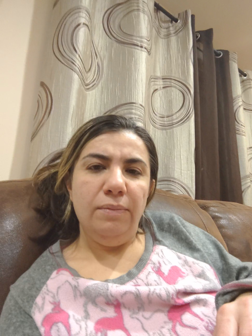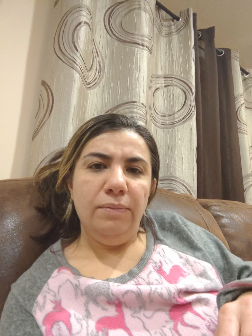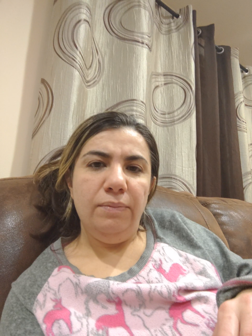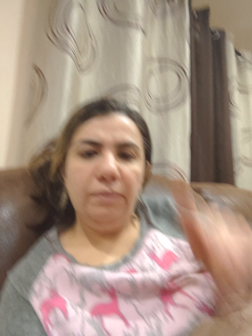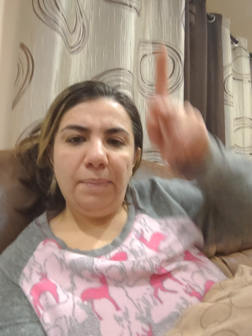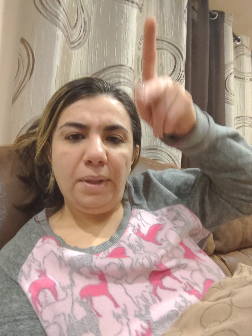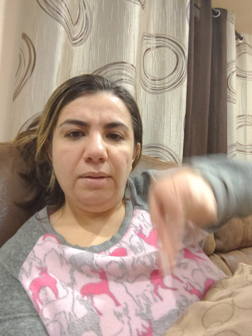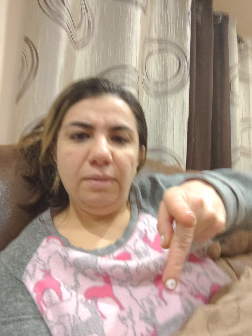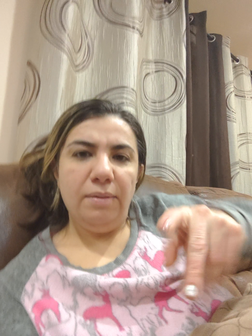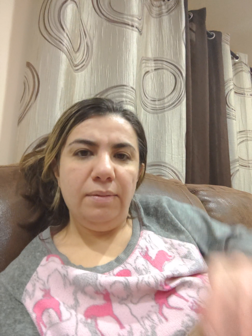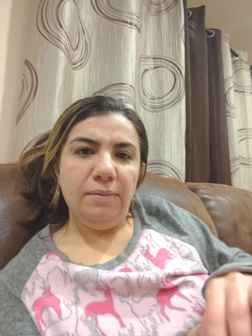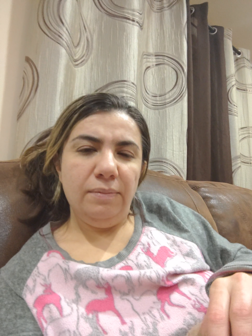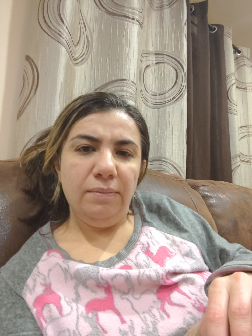person